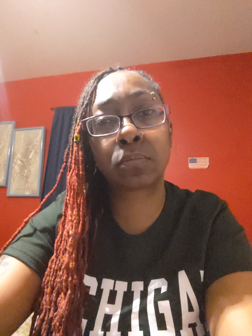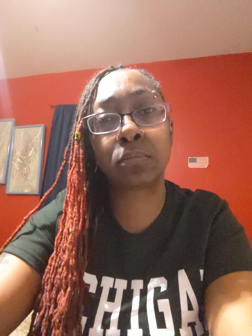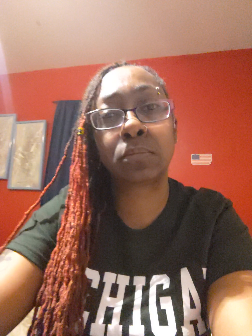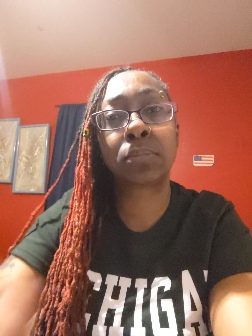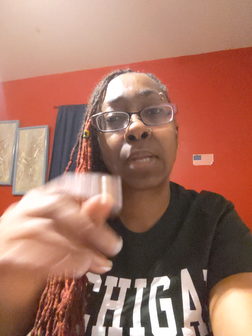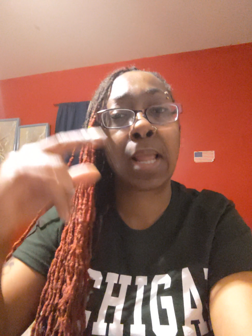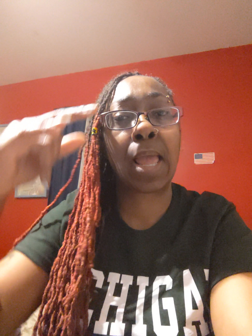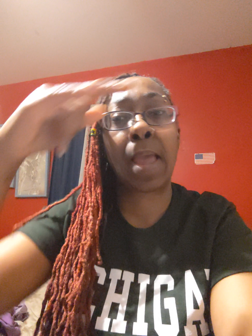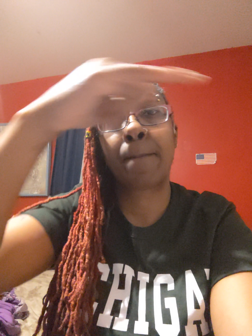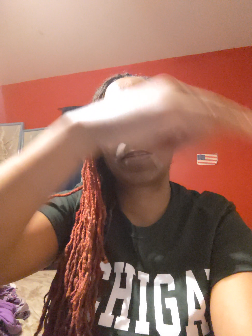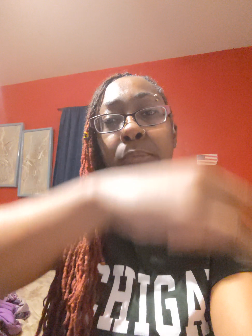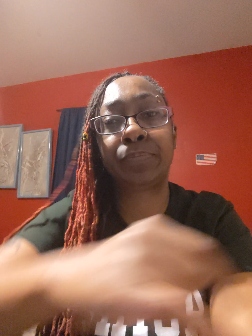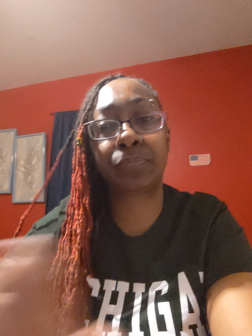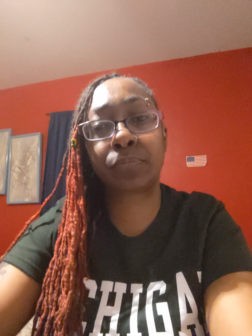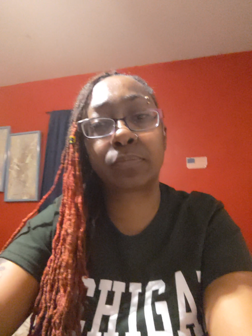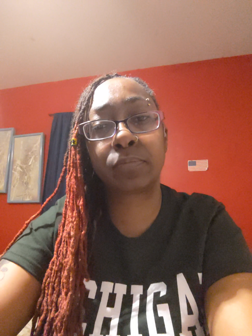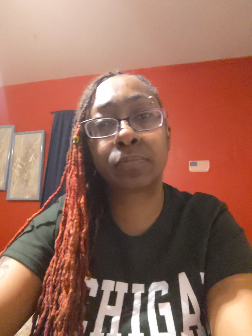airplane